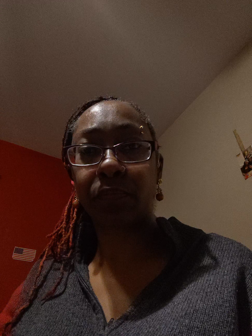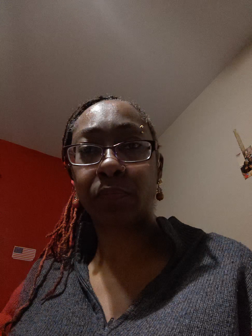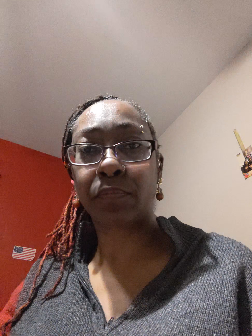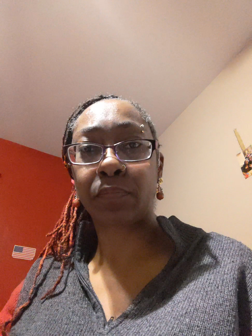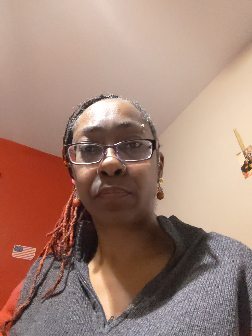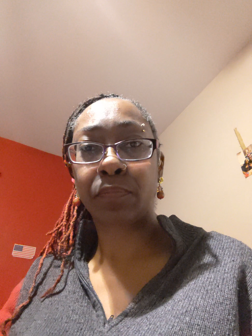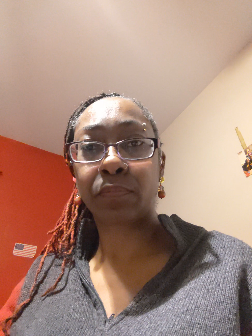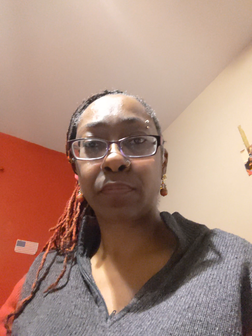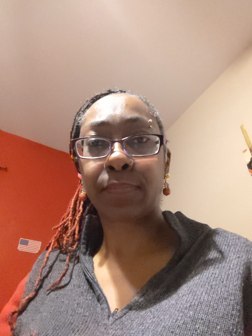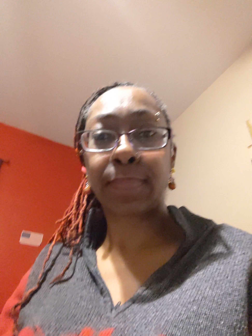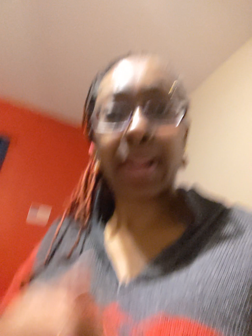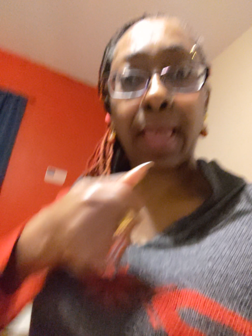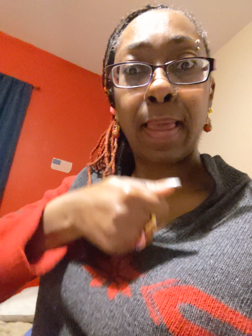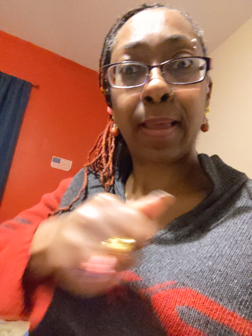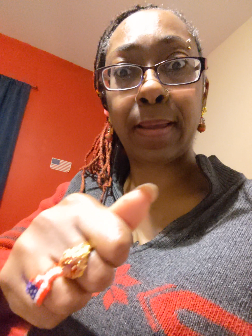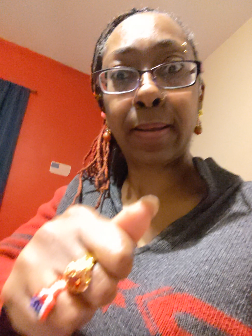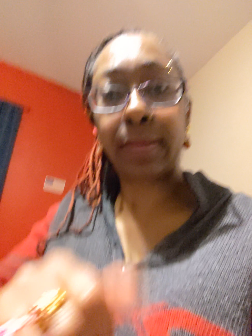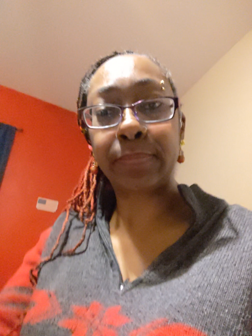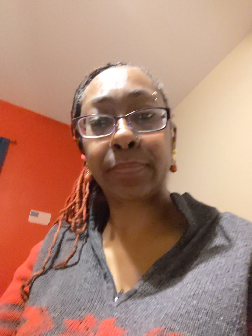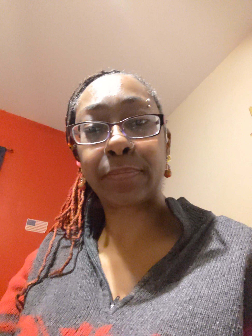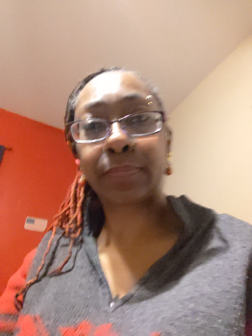hide